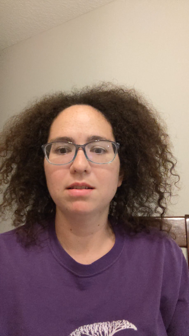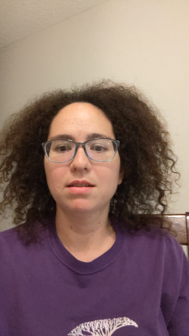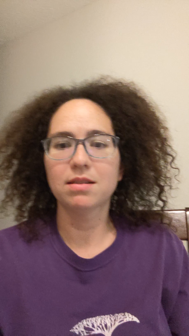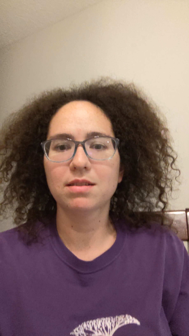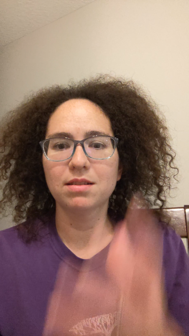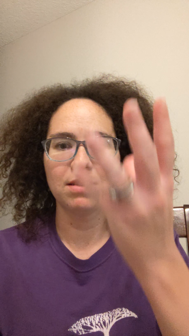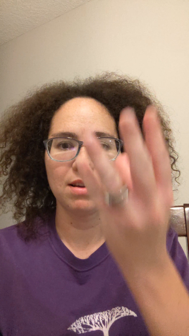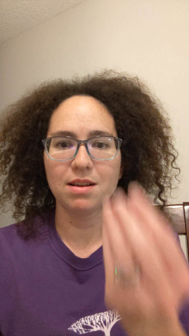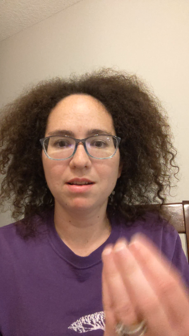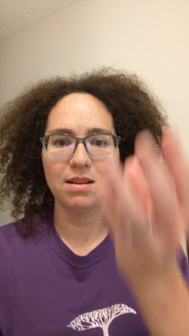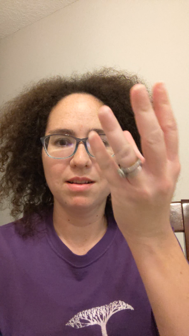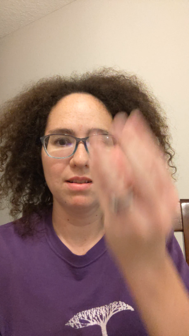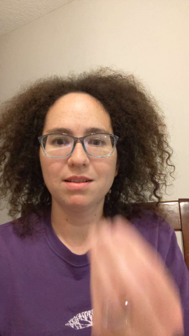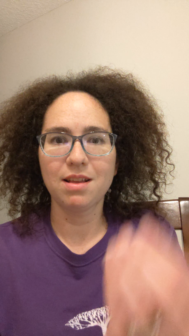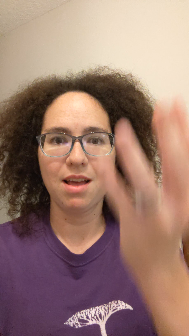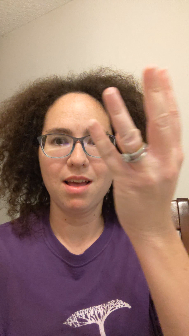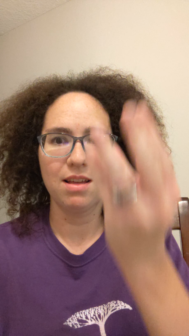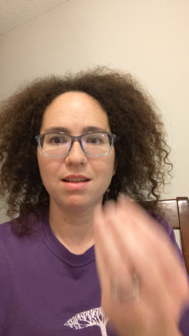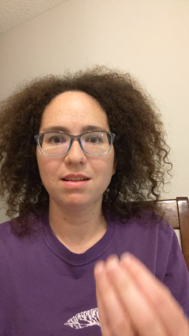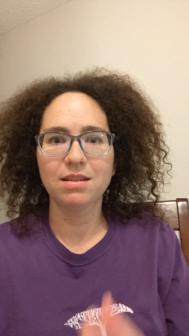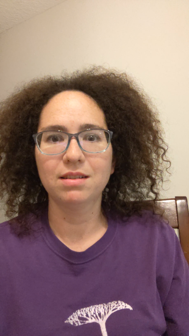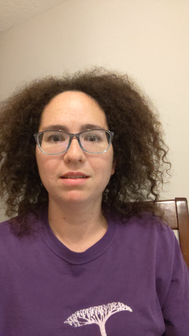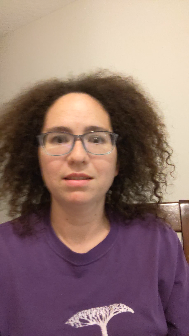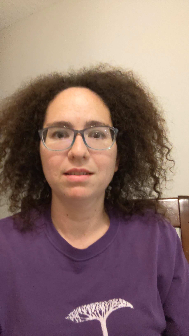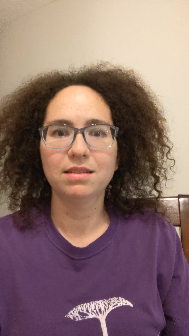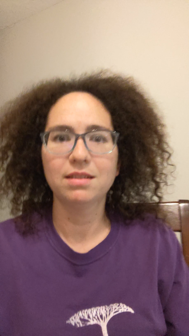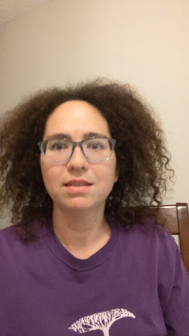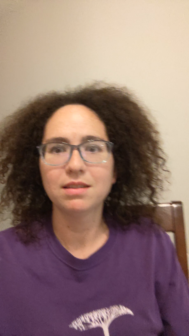gentle